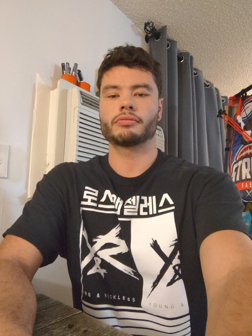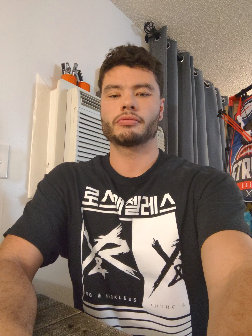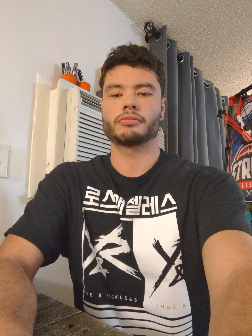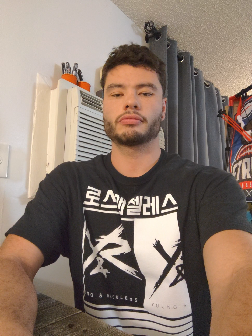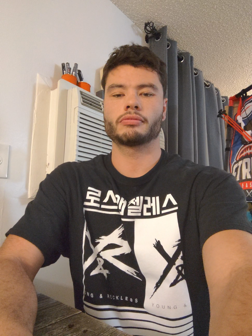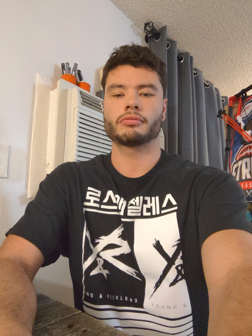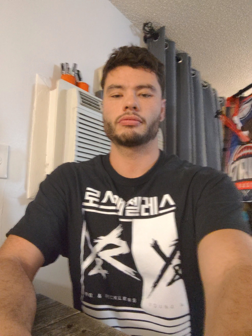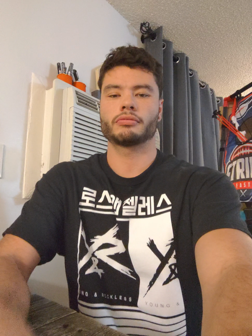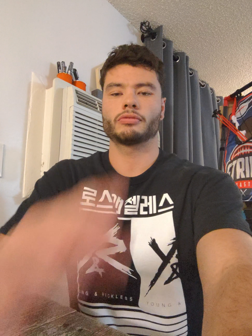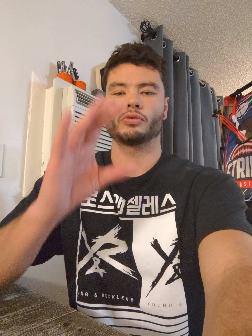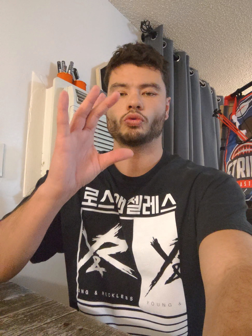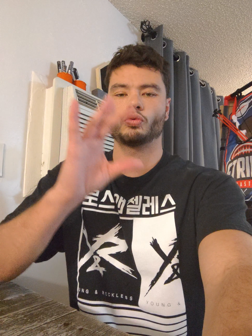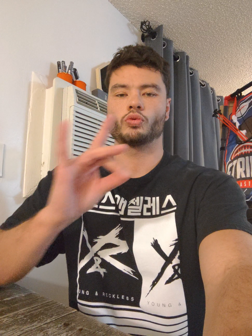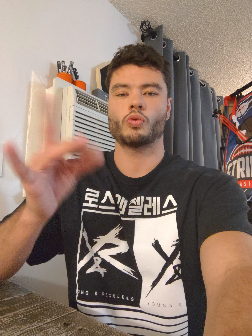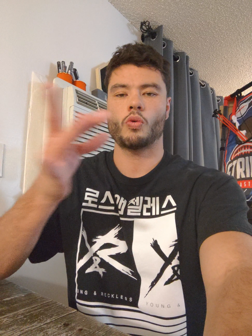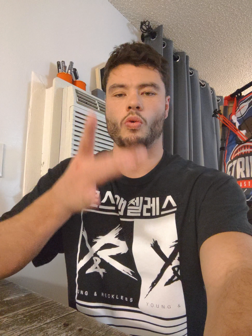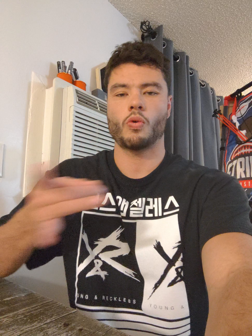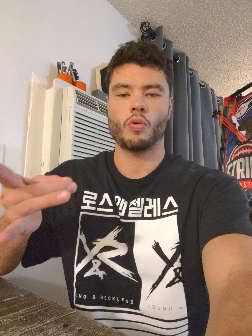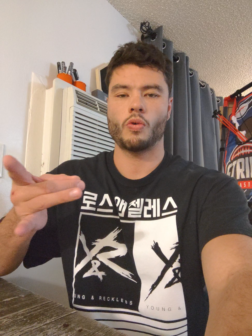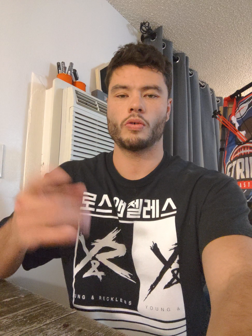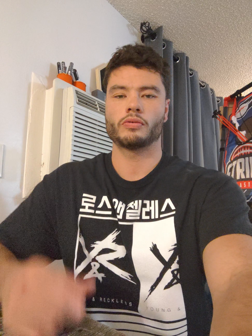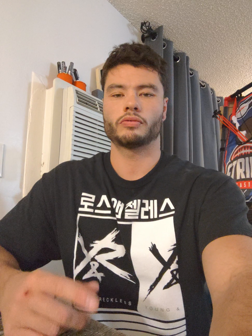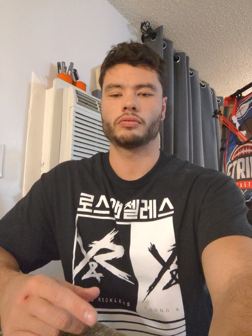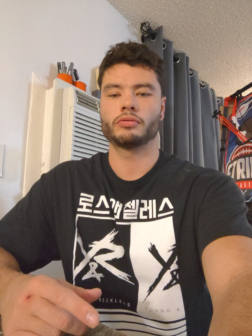story